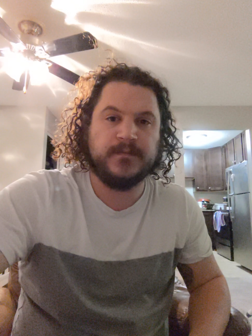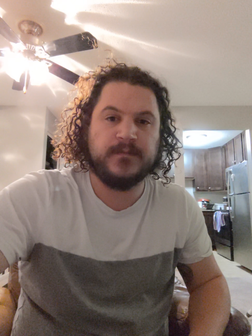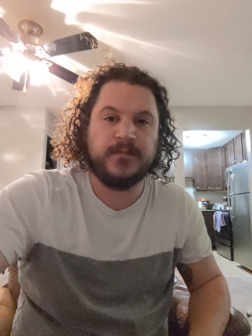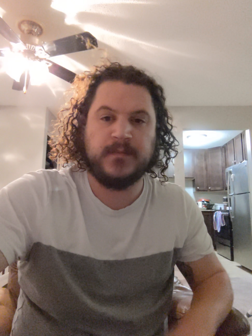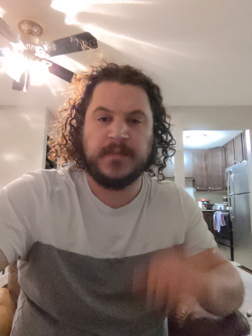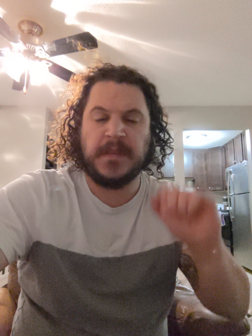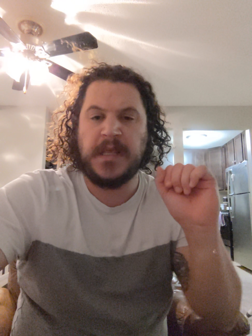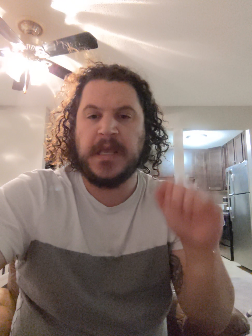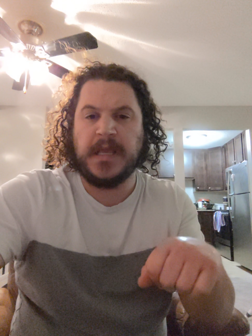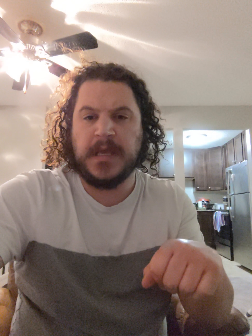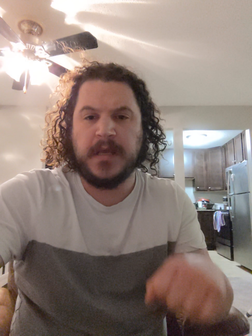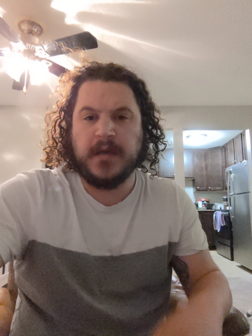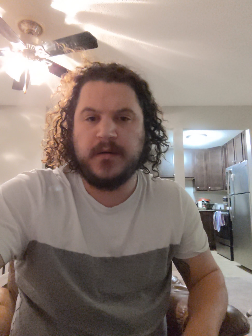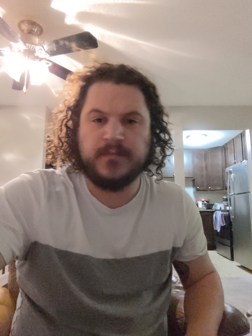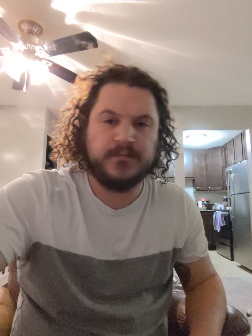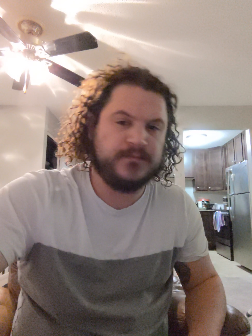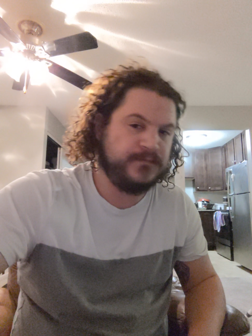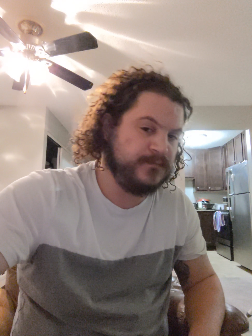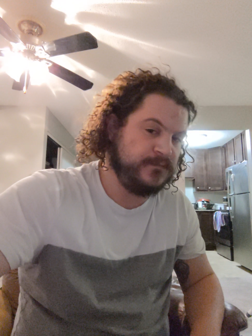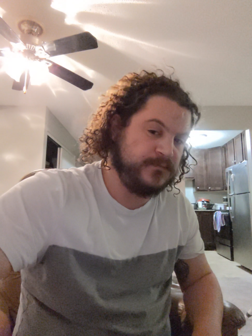can